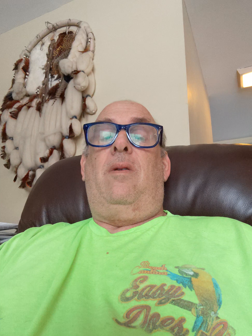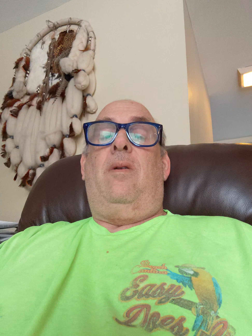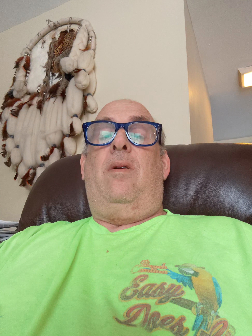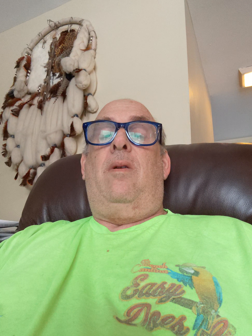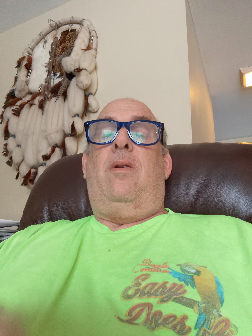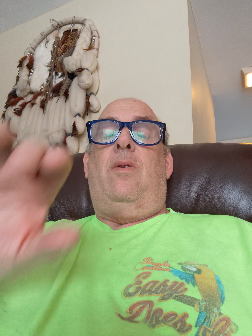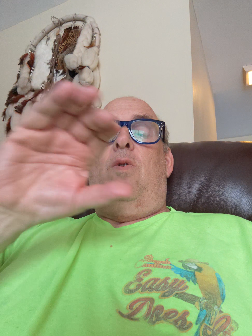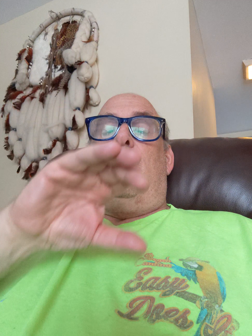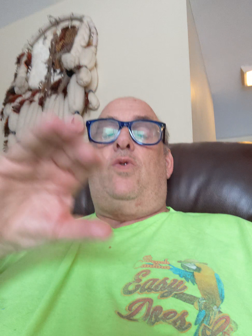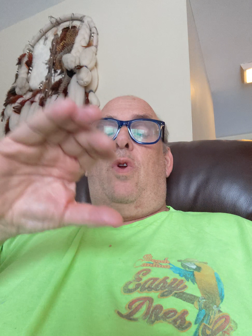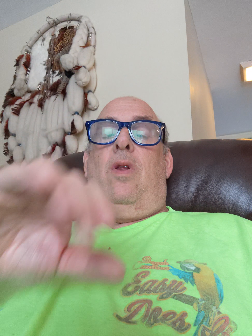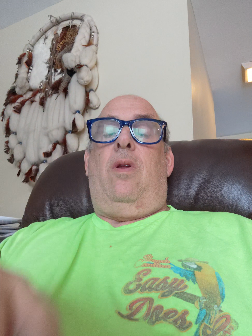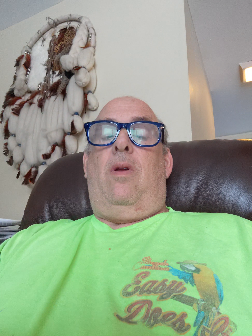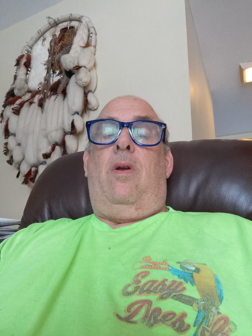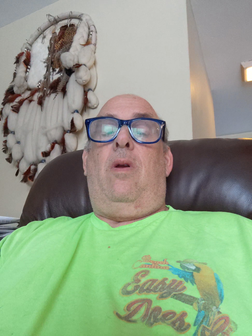chocolate